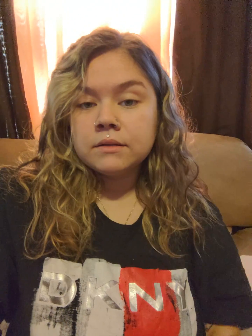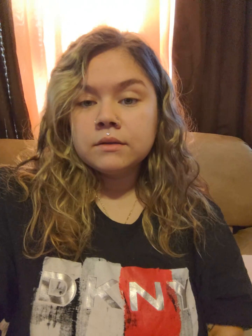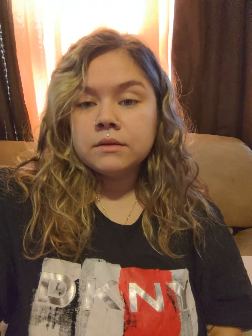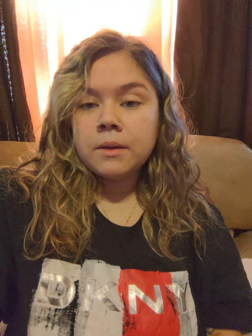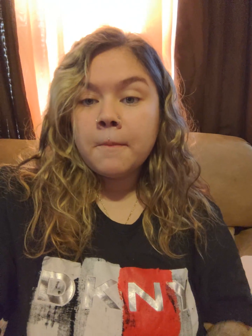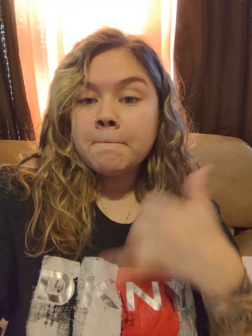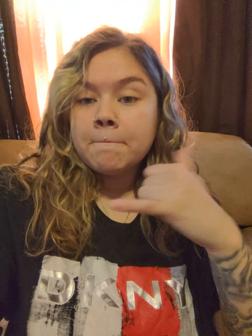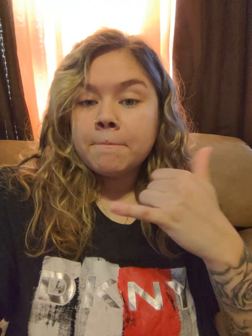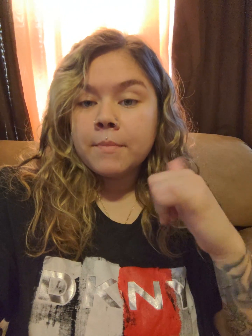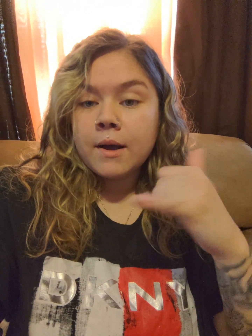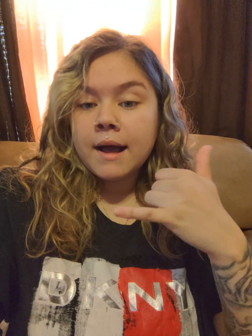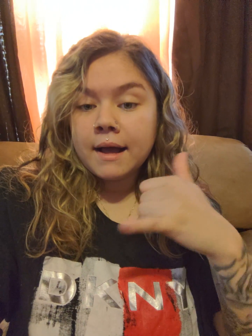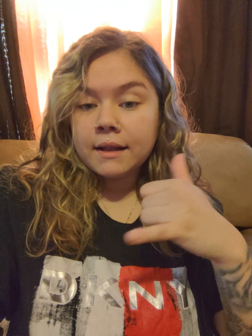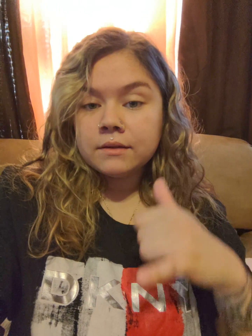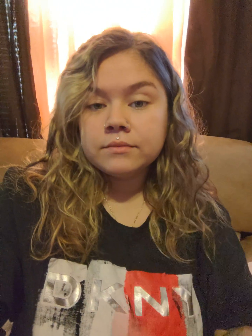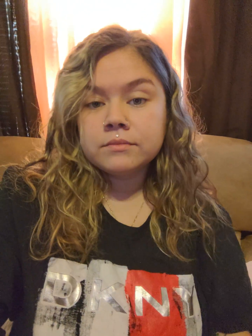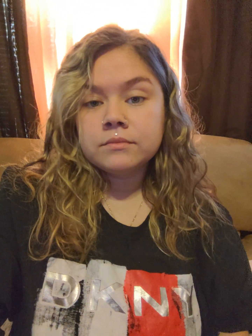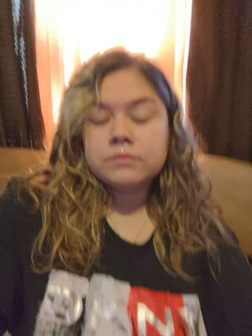play